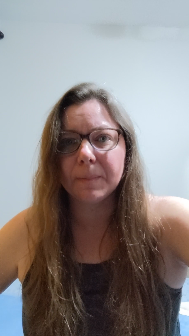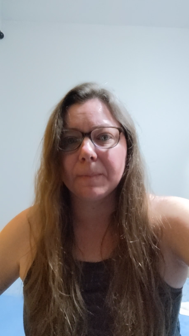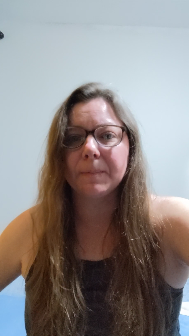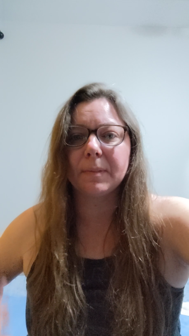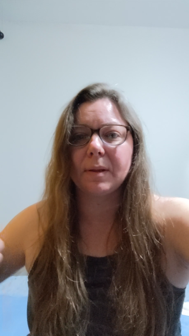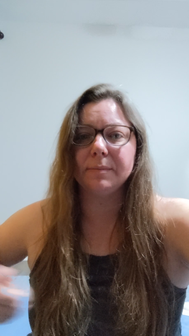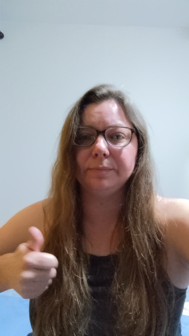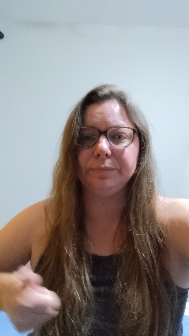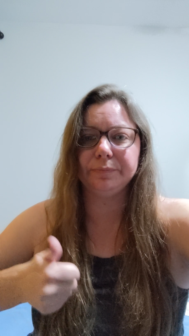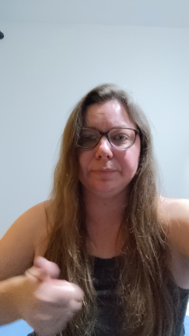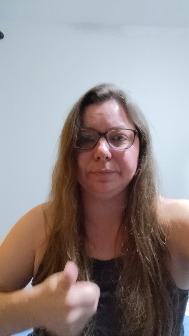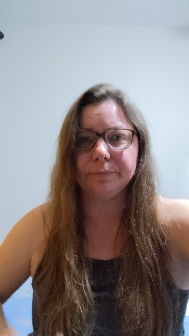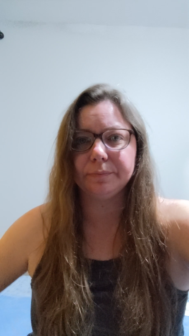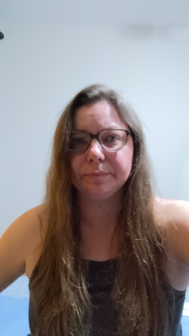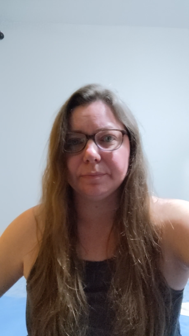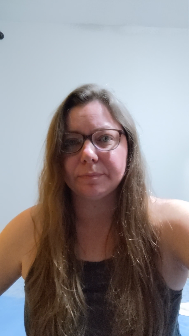chase